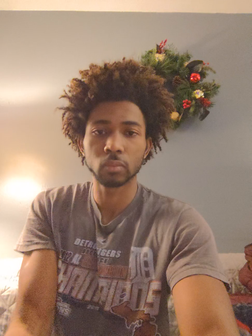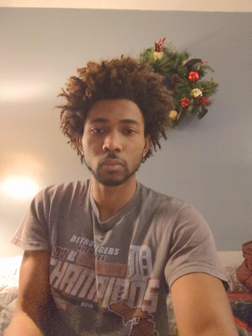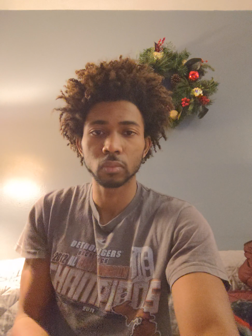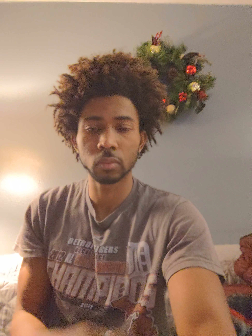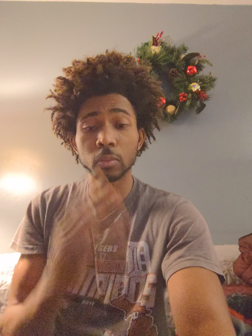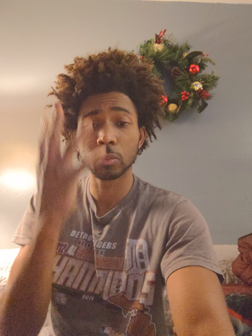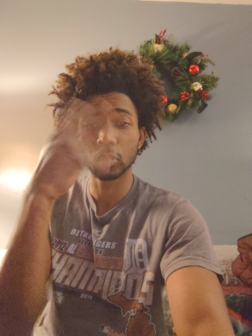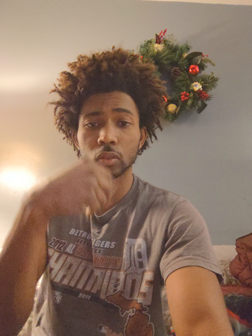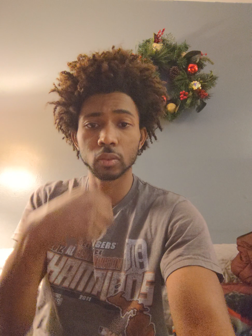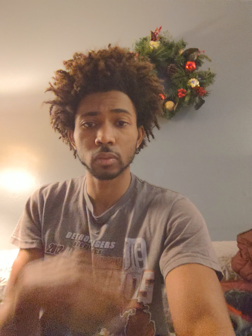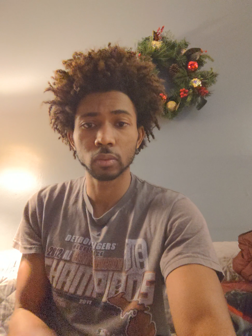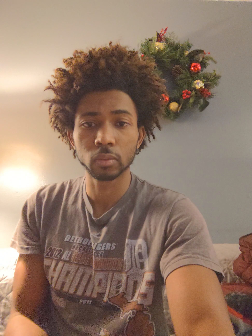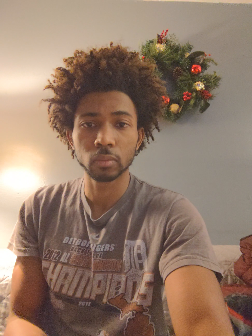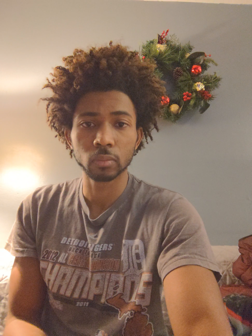pretty